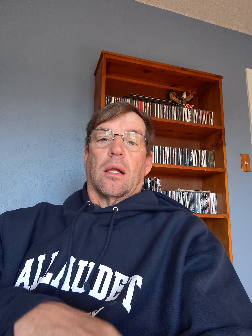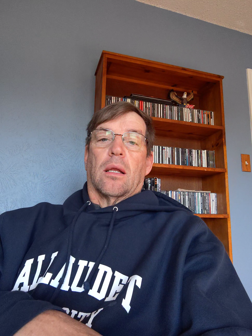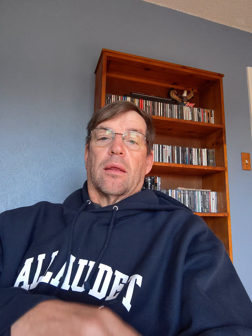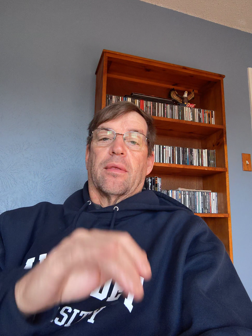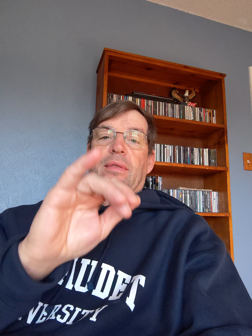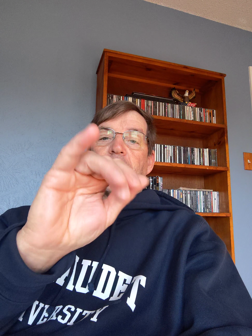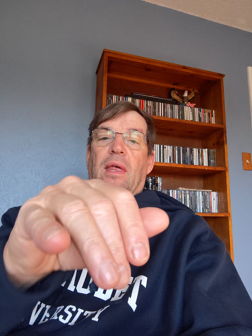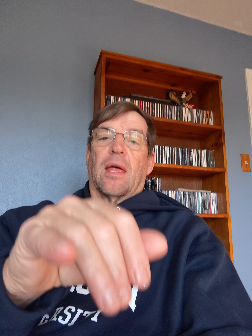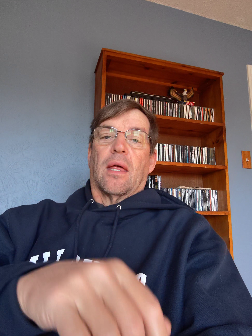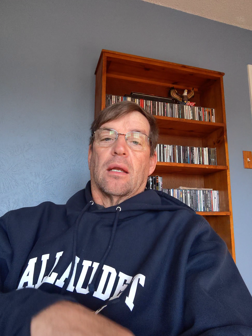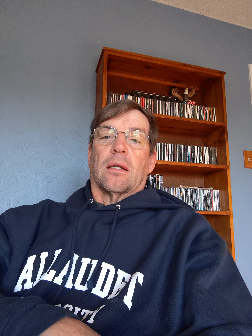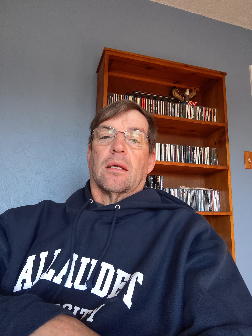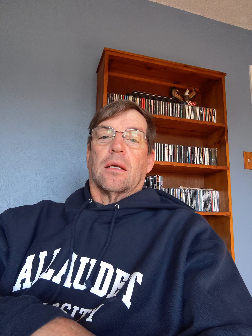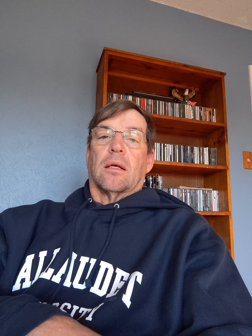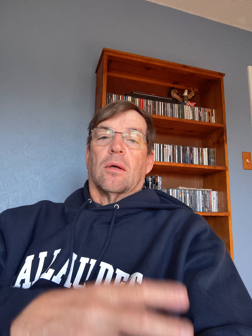that